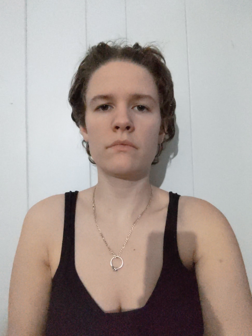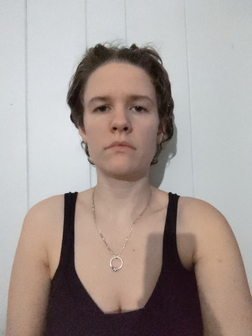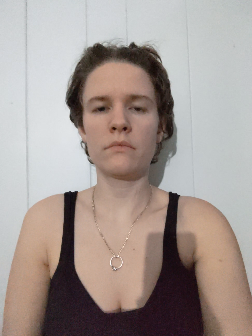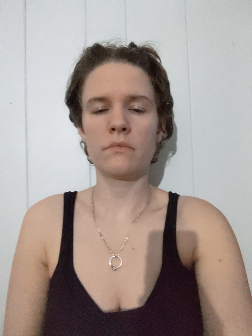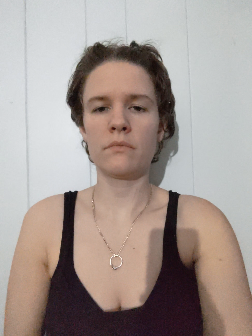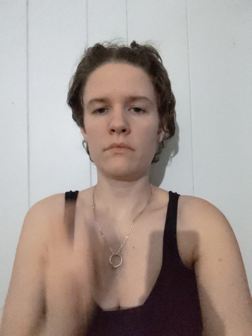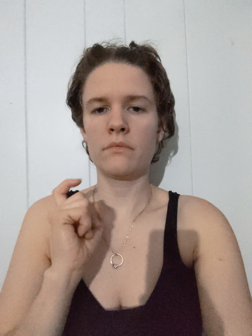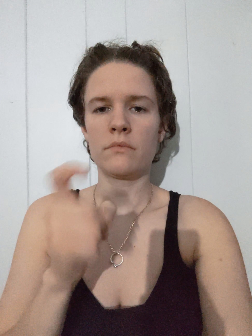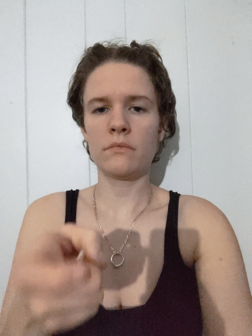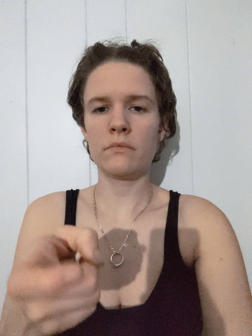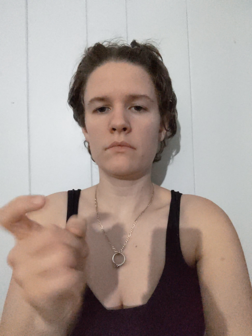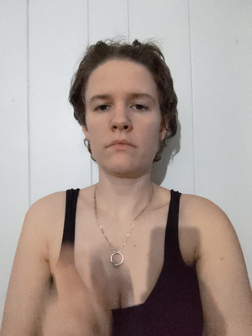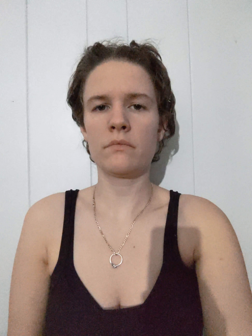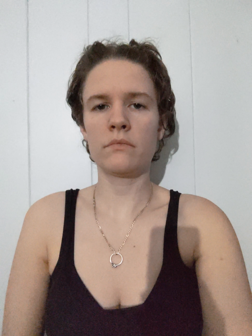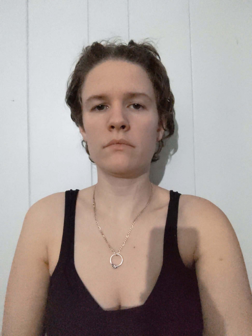give